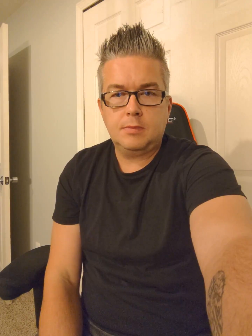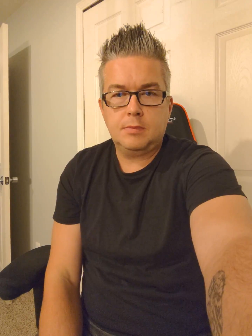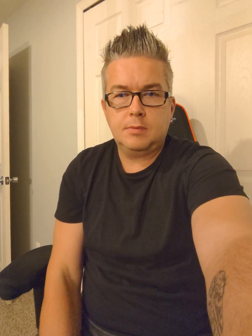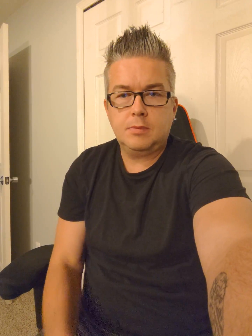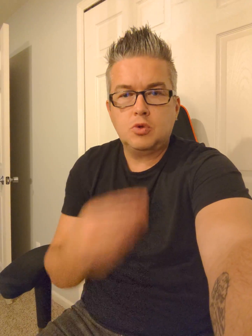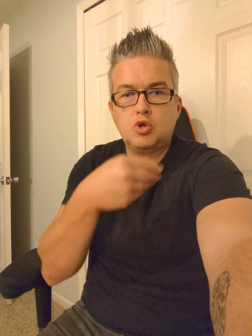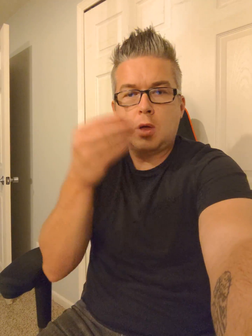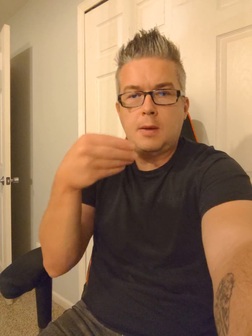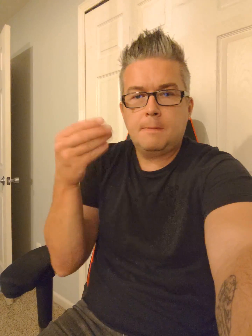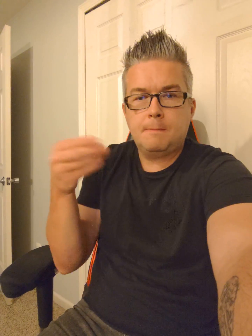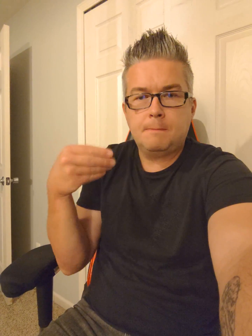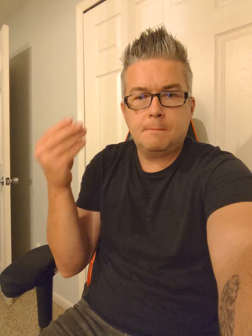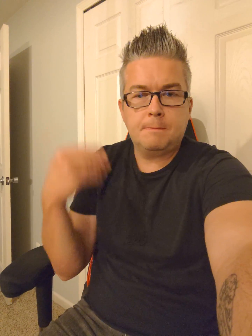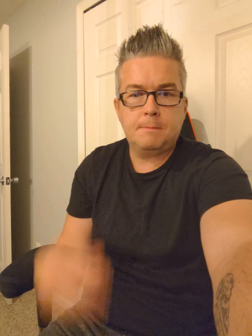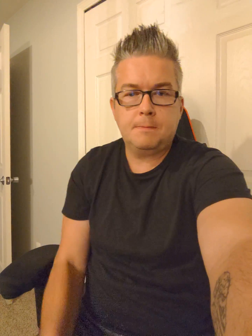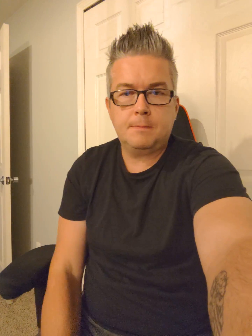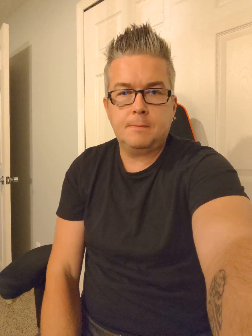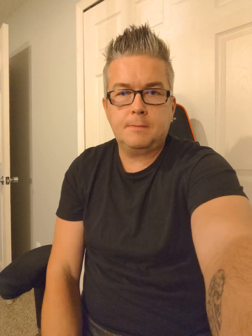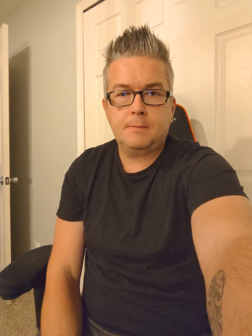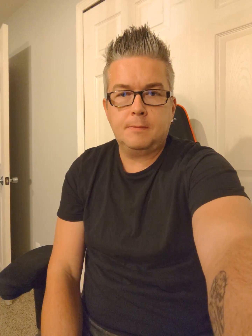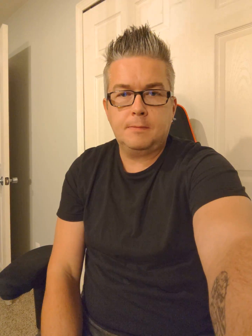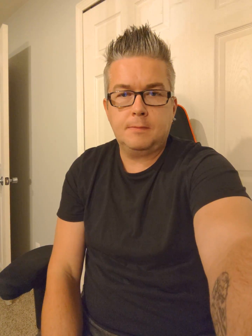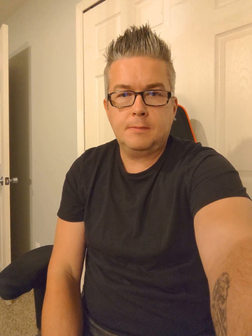shopping